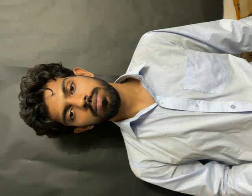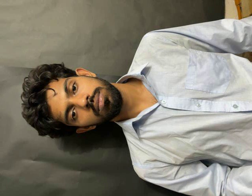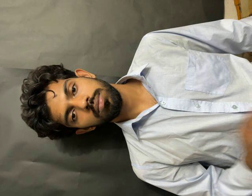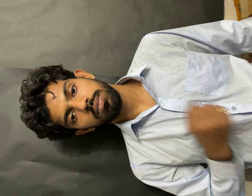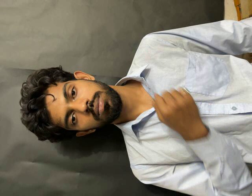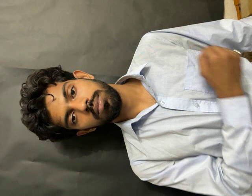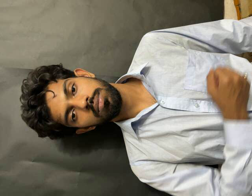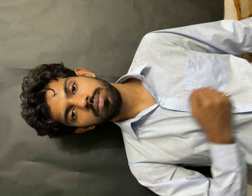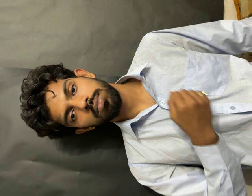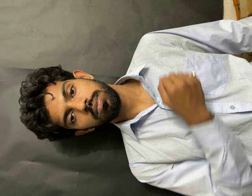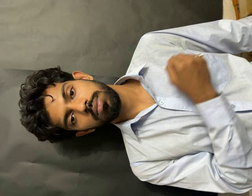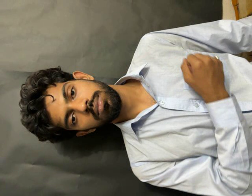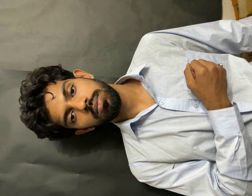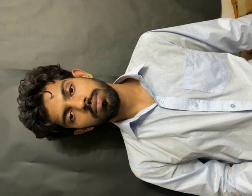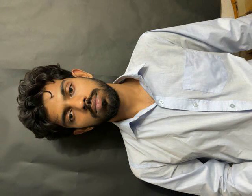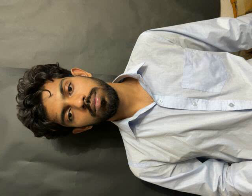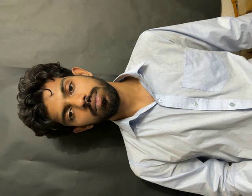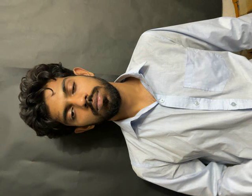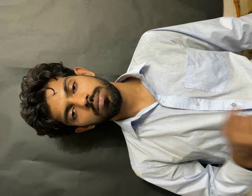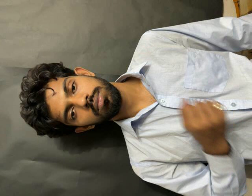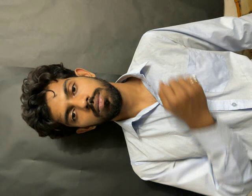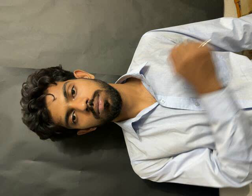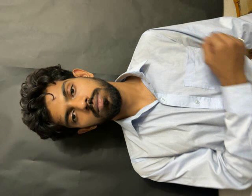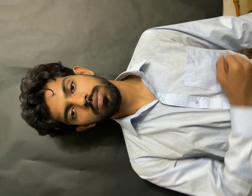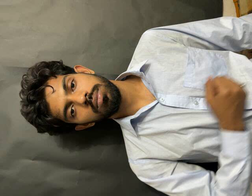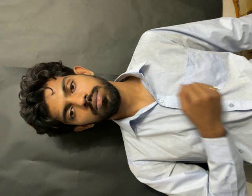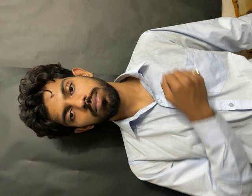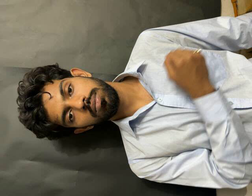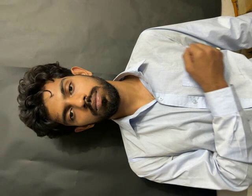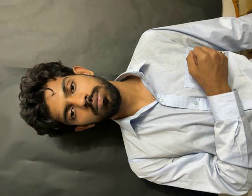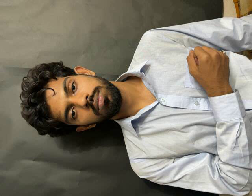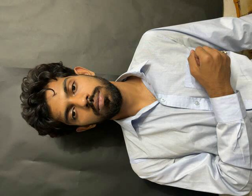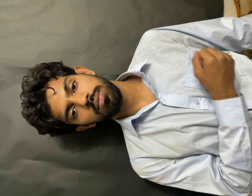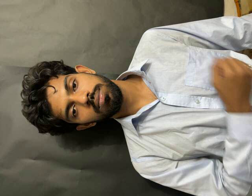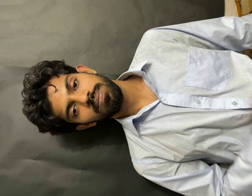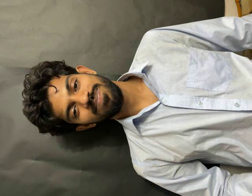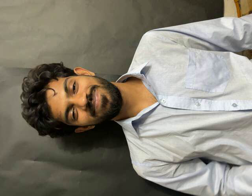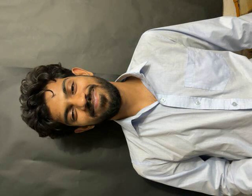sorry